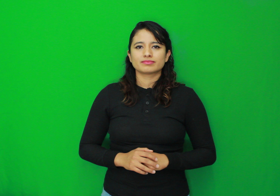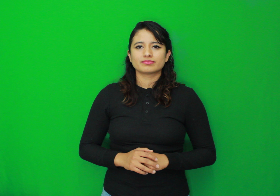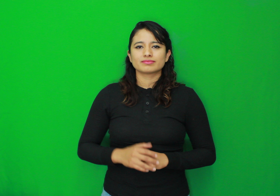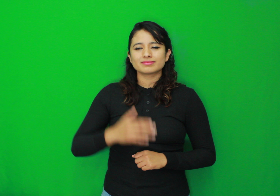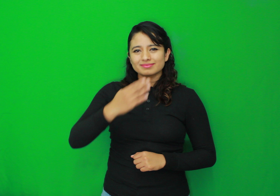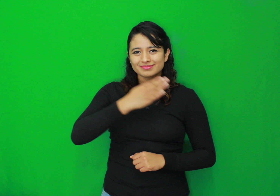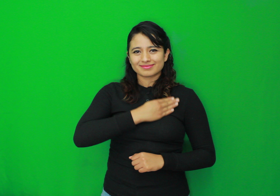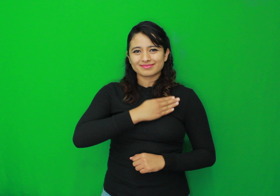bueno